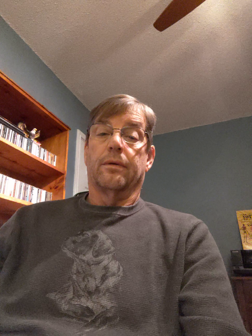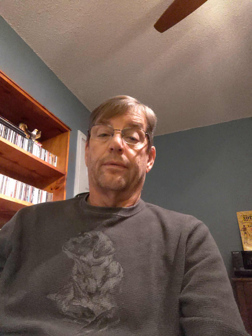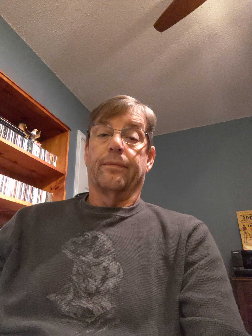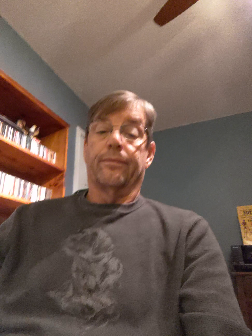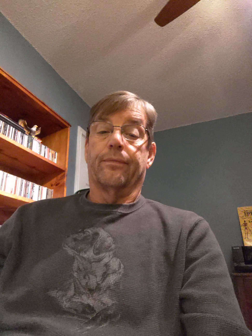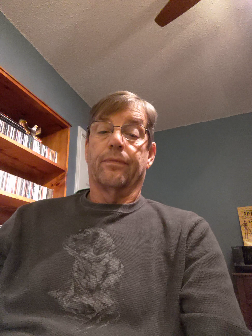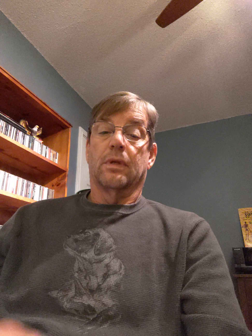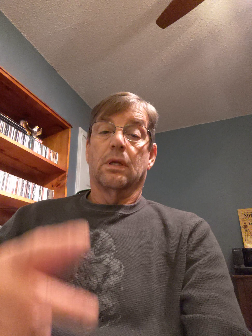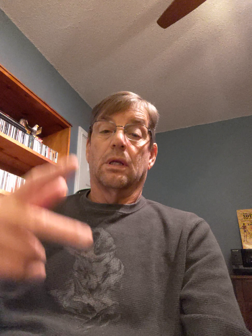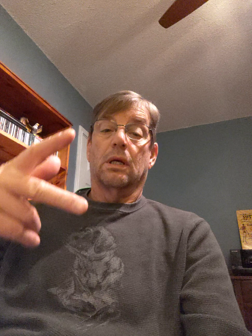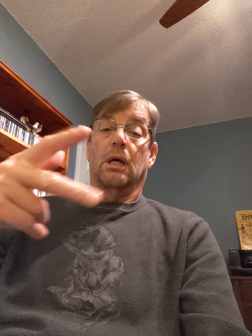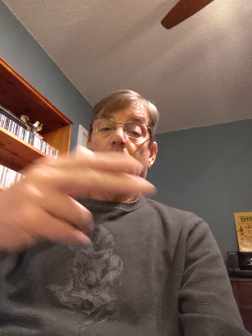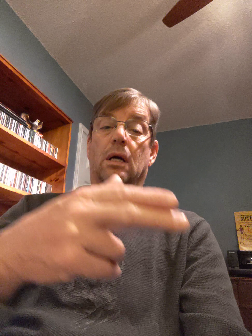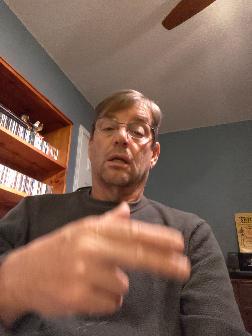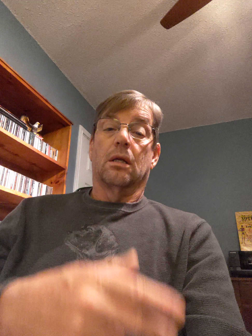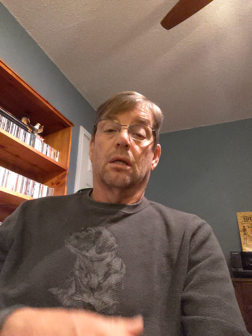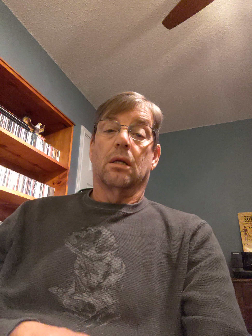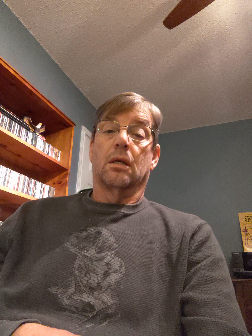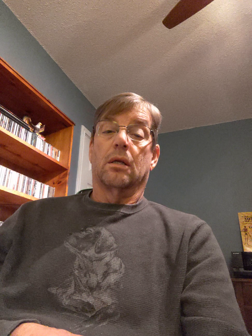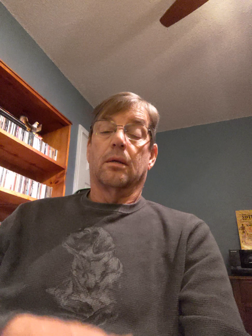cut